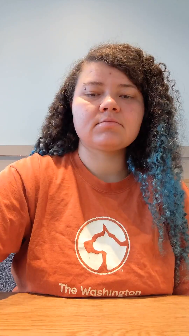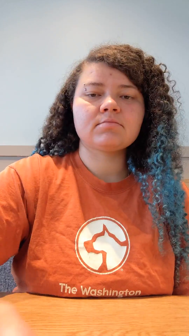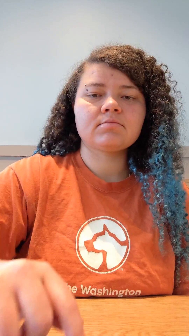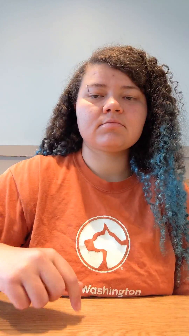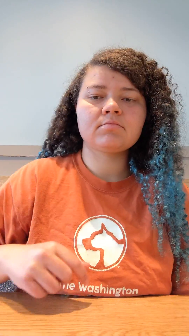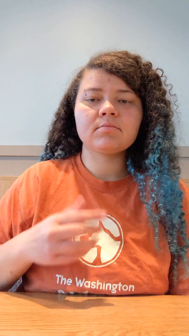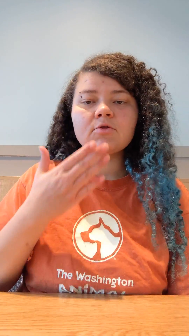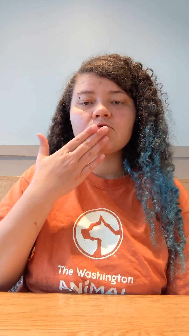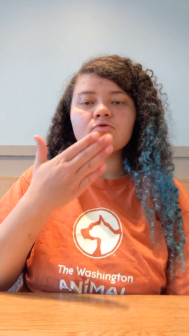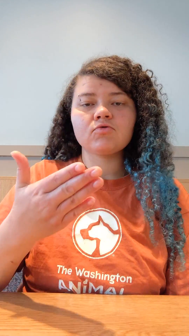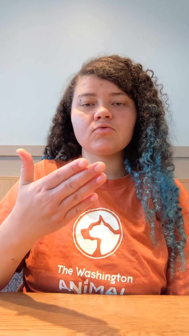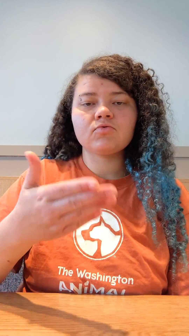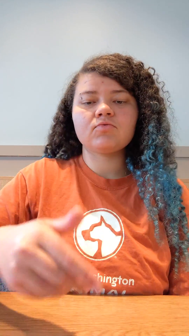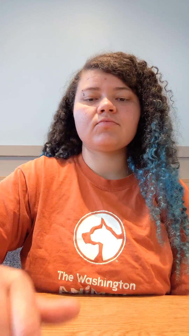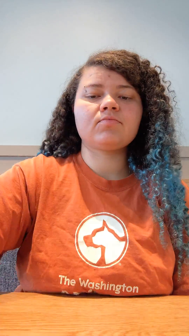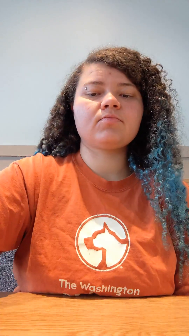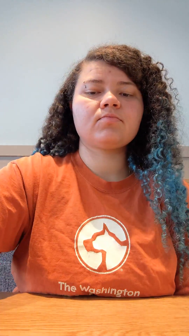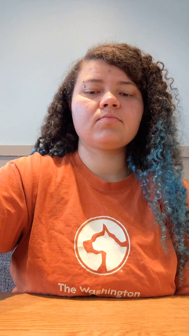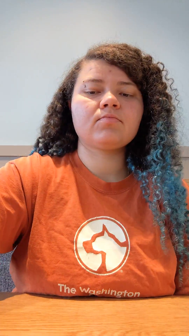good